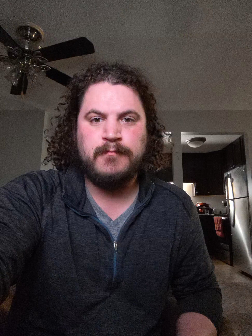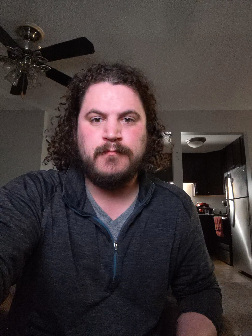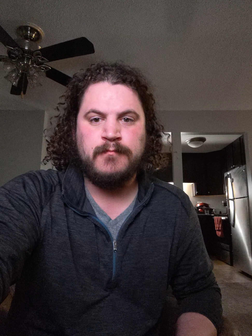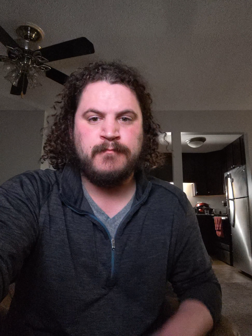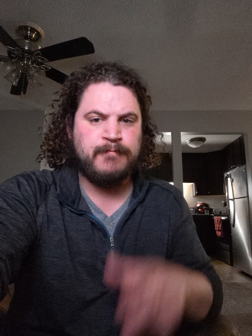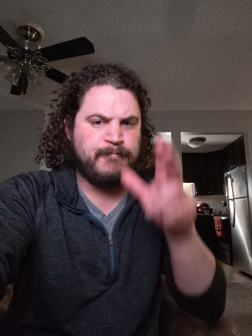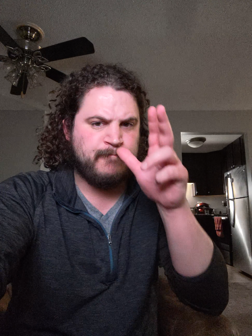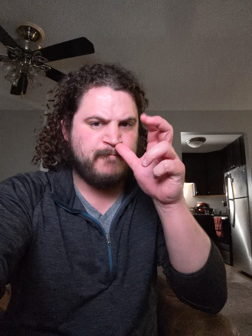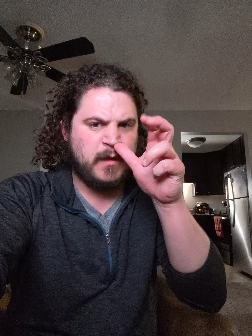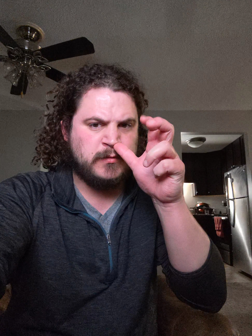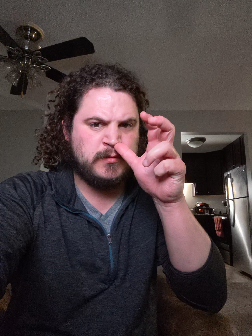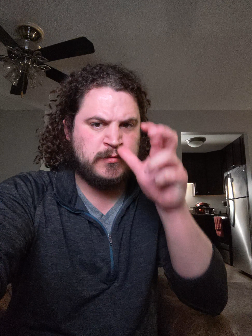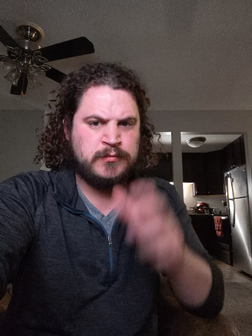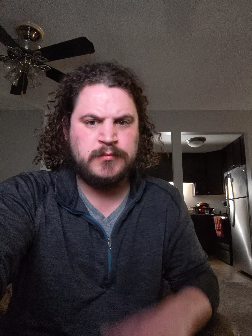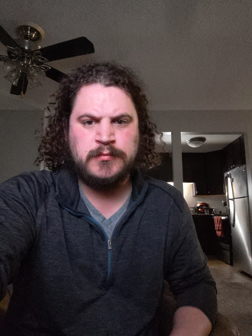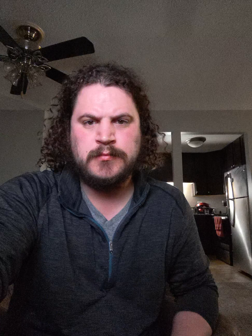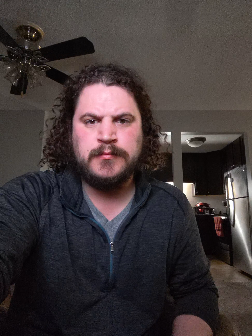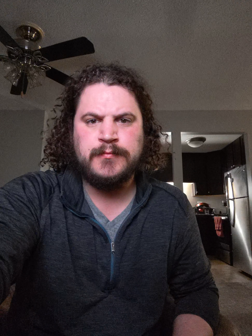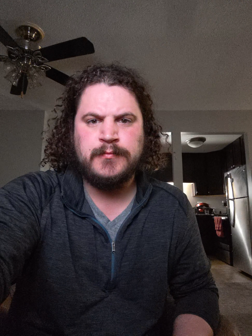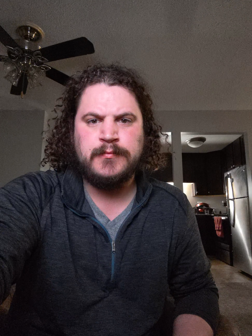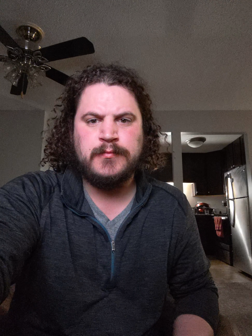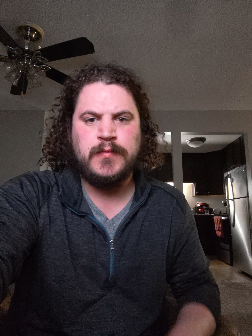bug